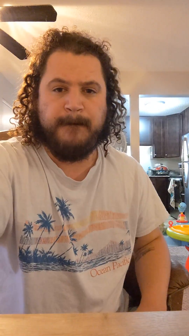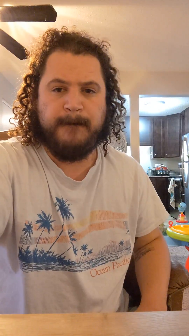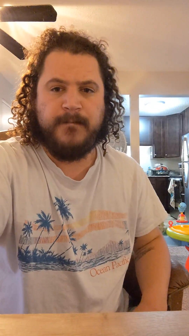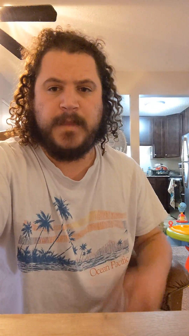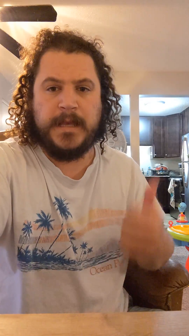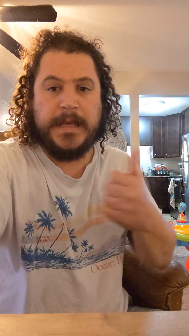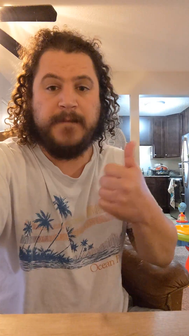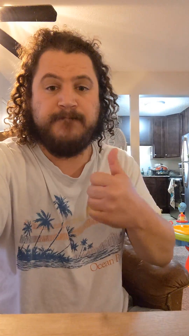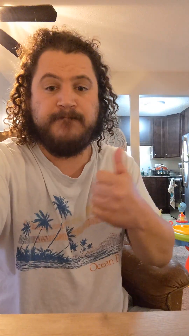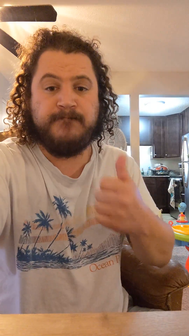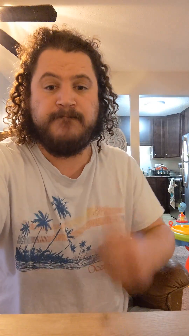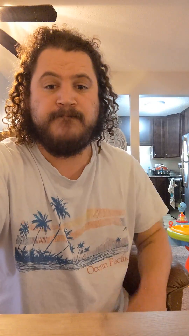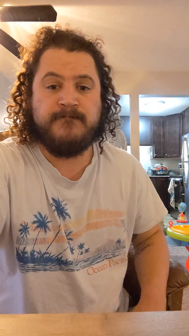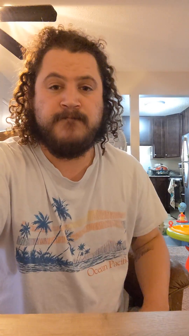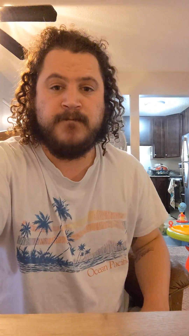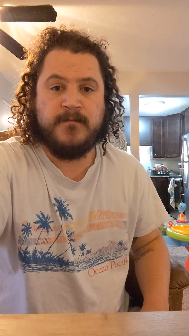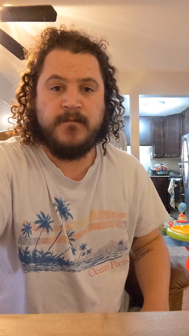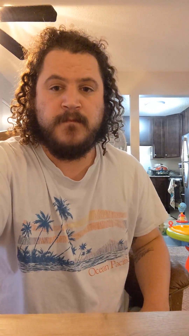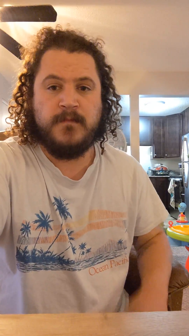game